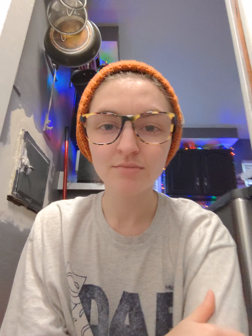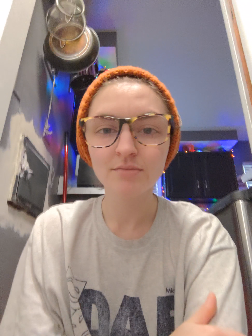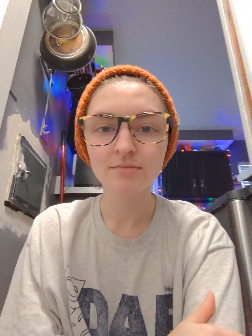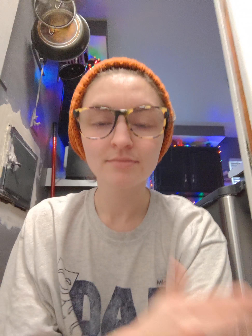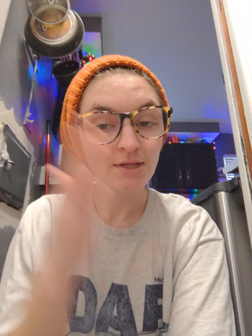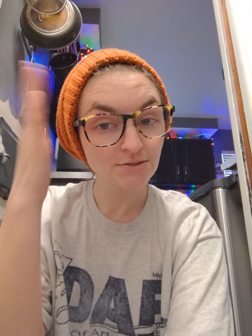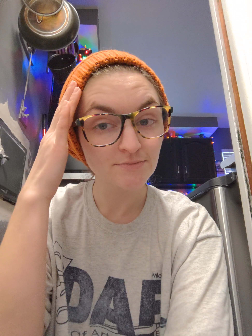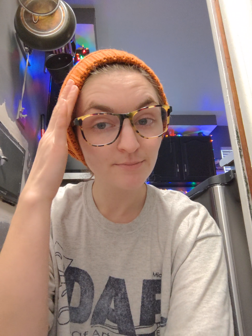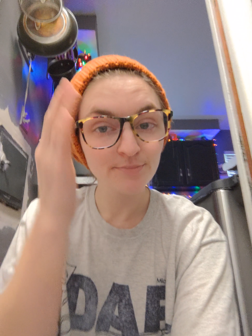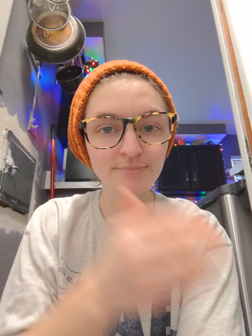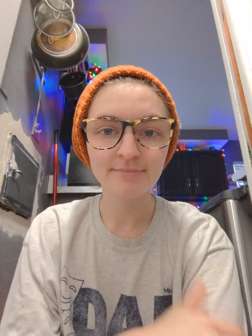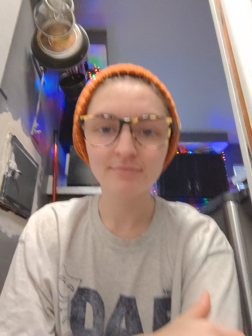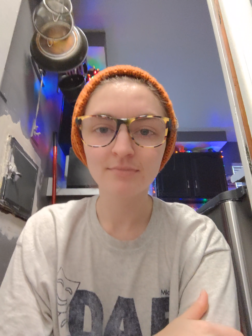hat